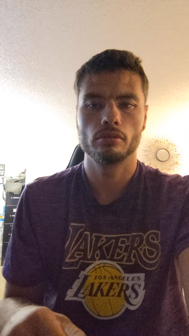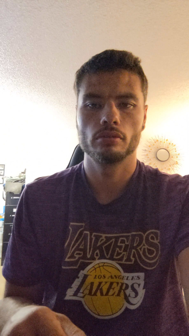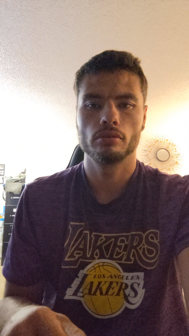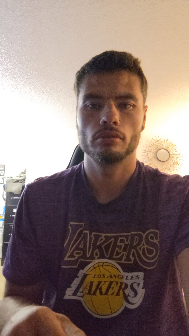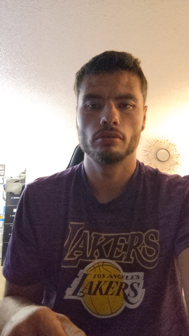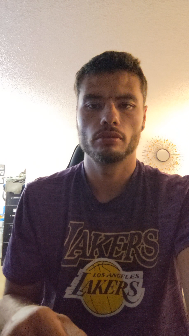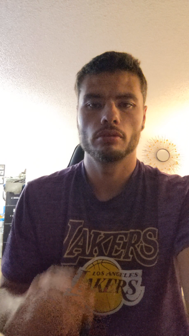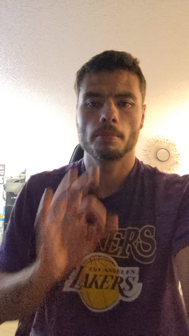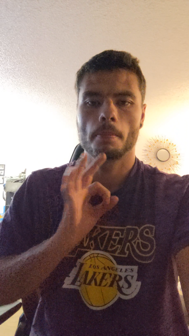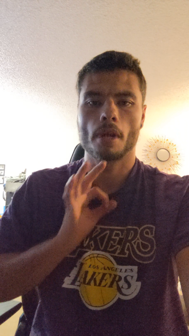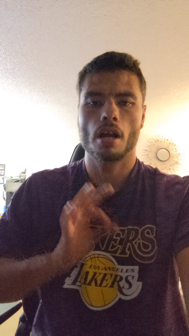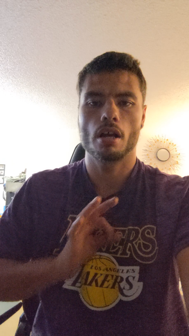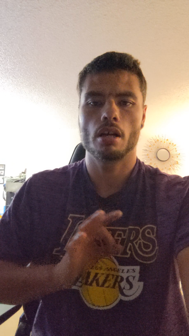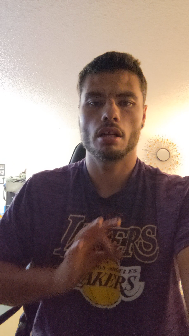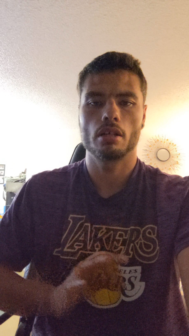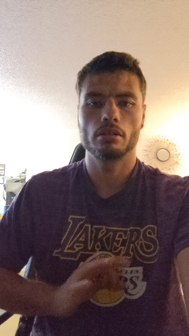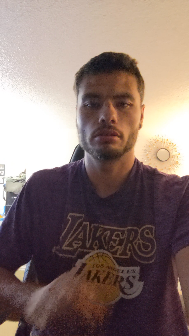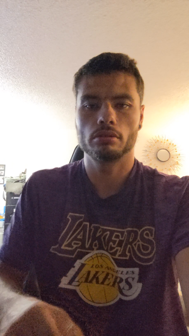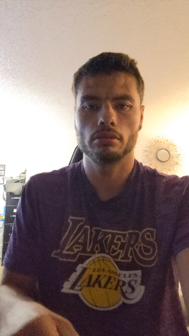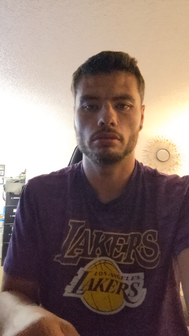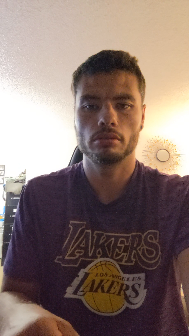button